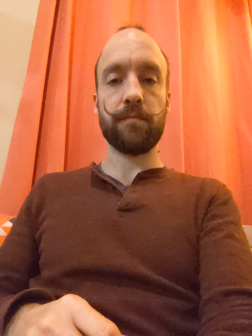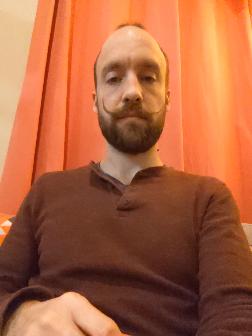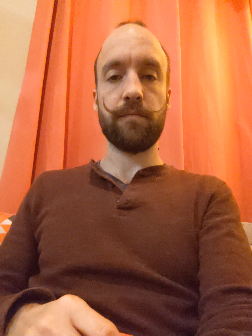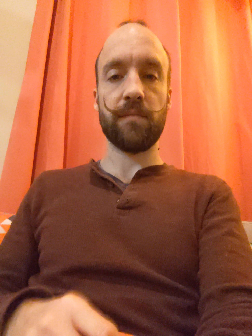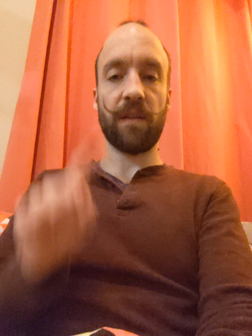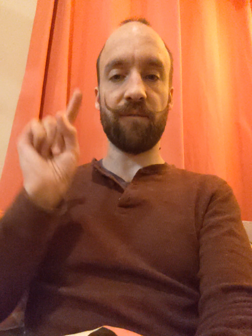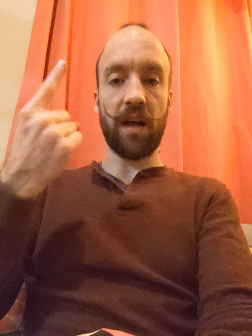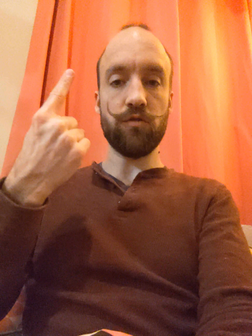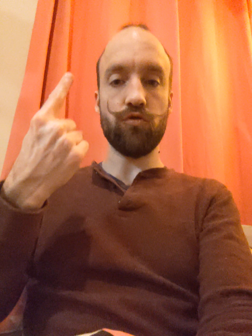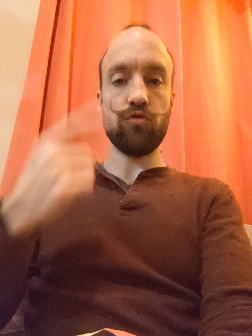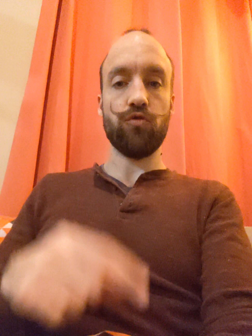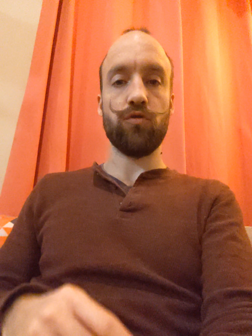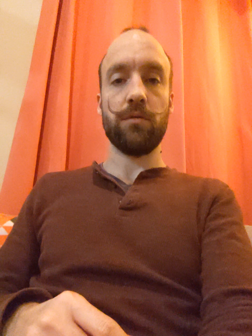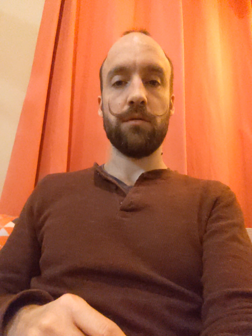first